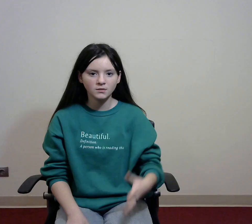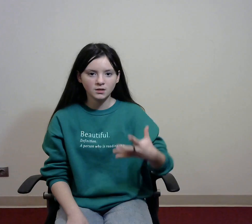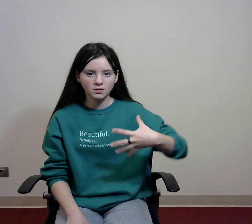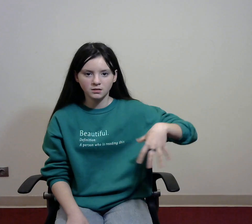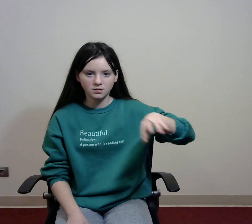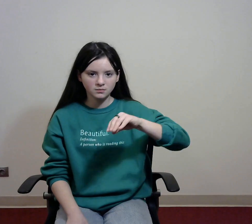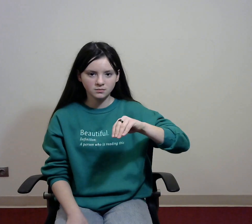hamı